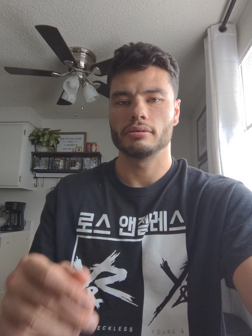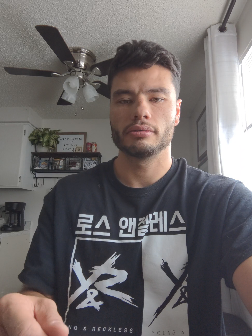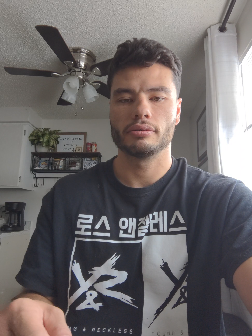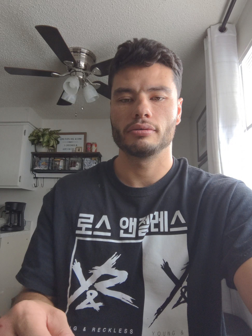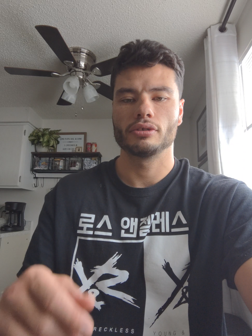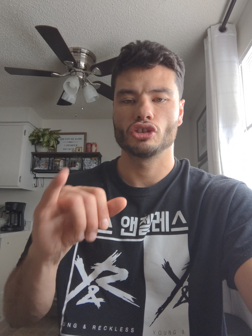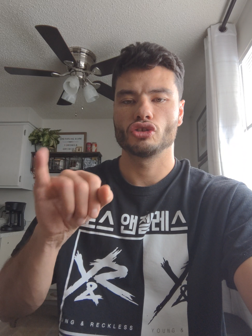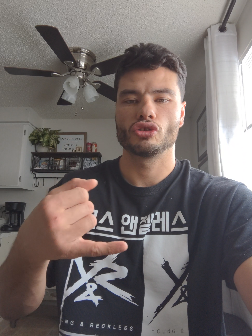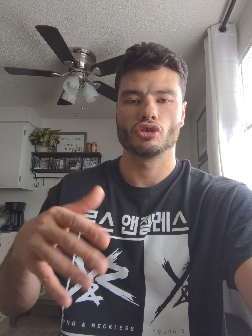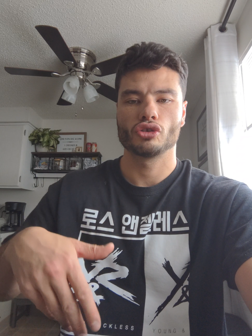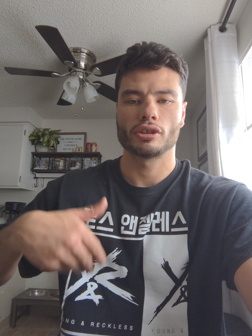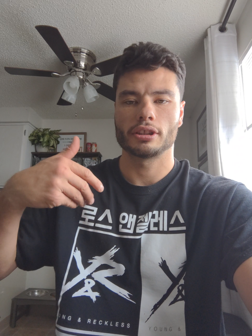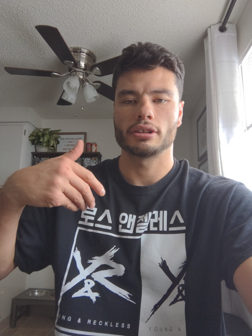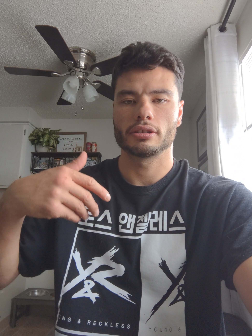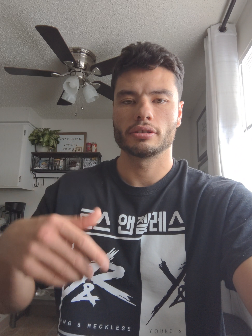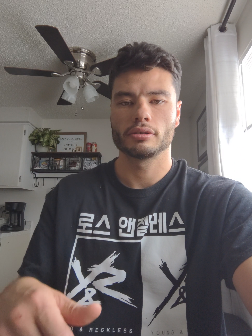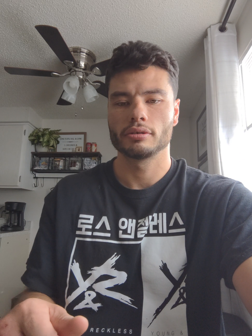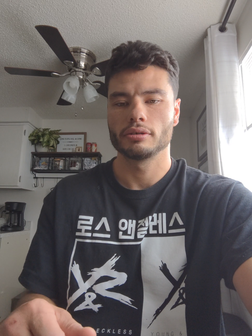jeans